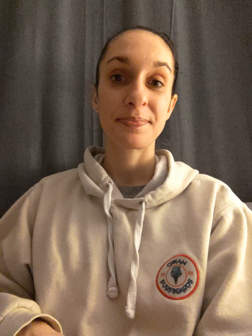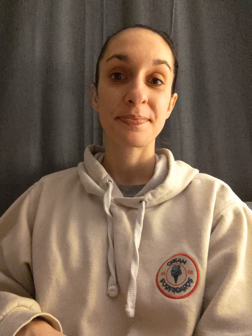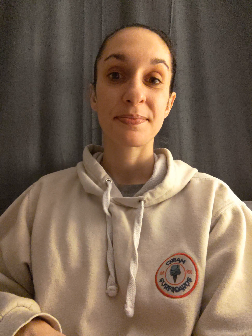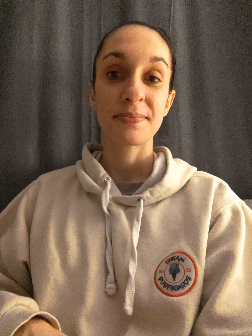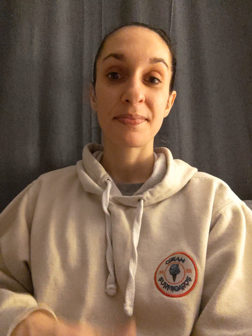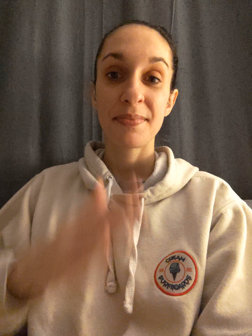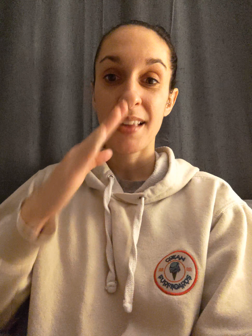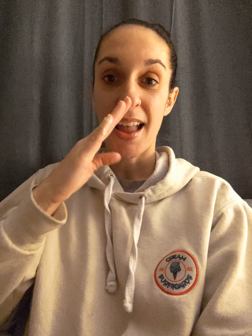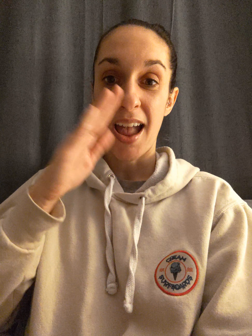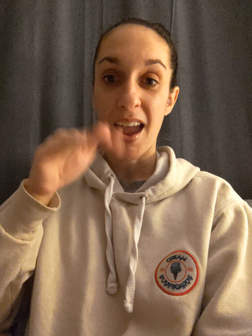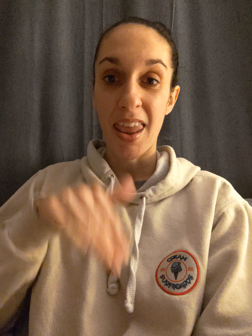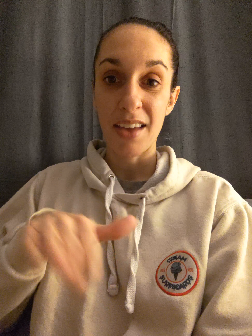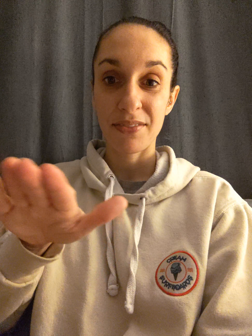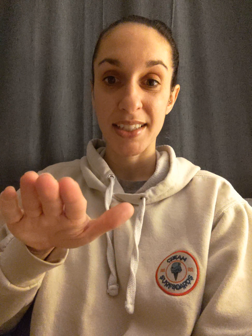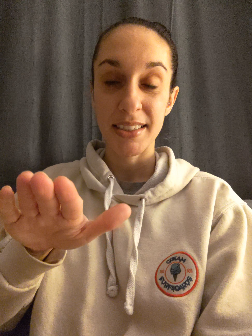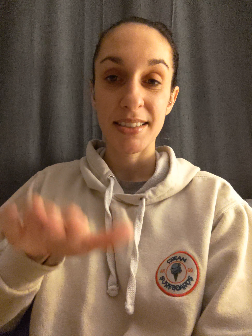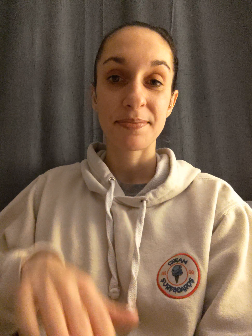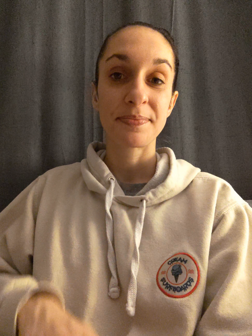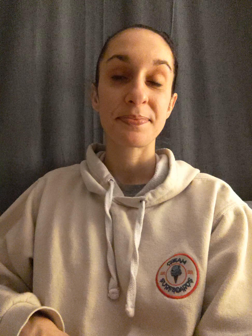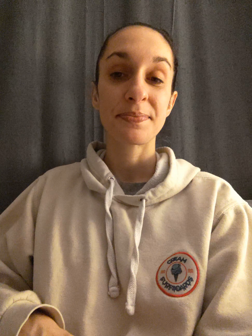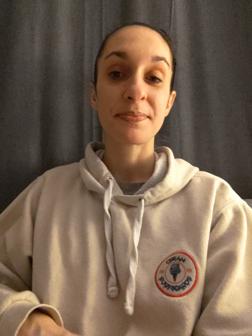elephant